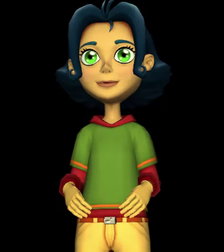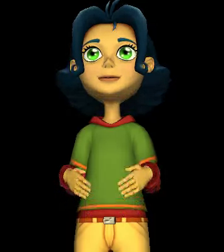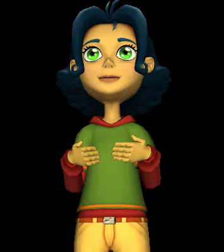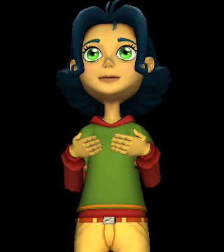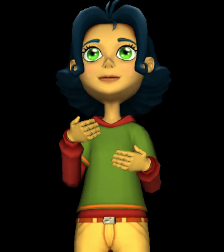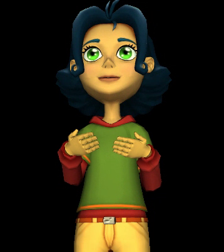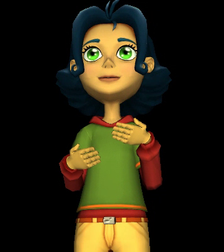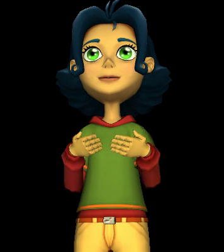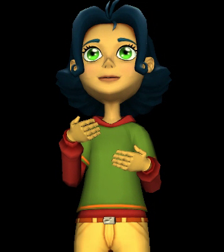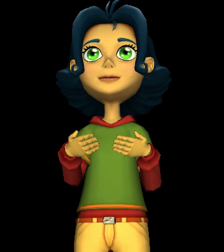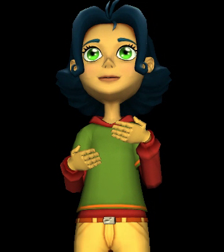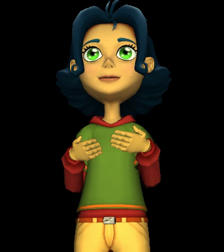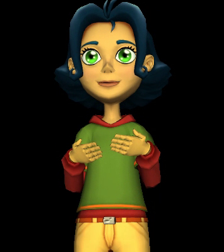يبادل